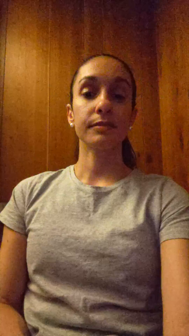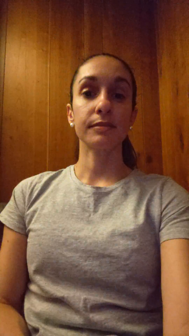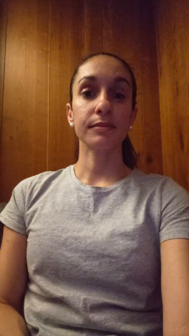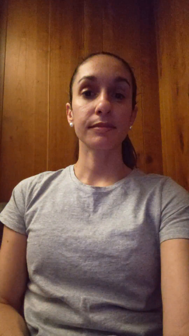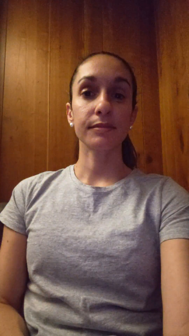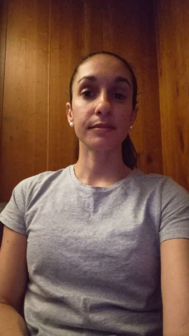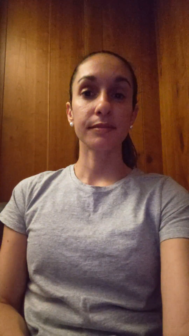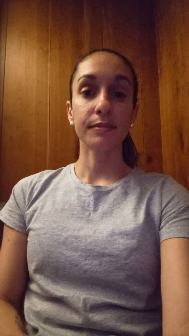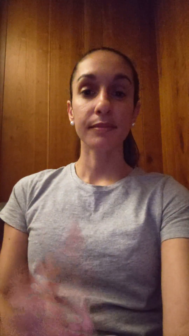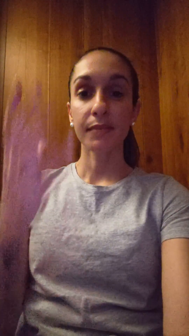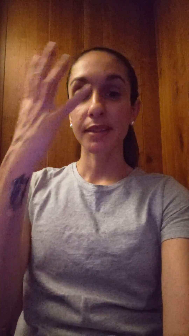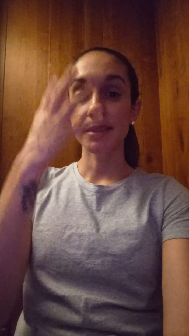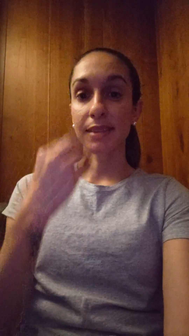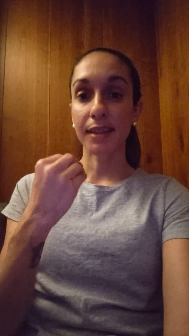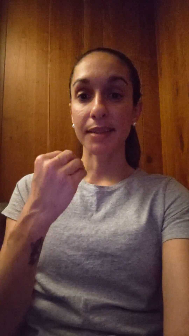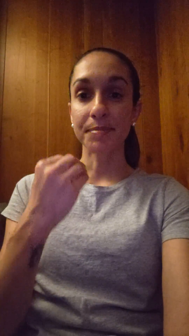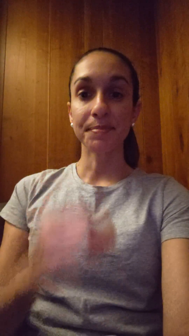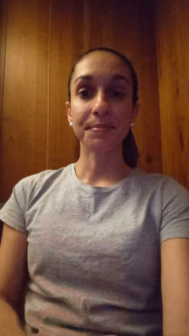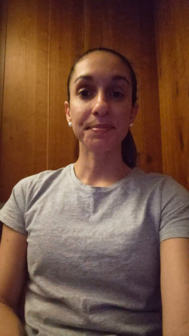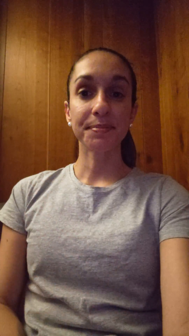asleep